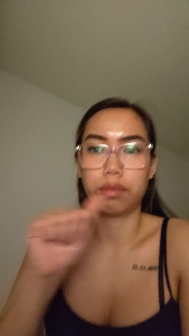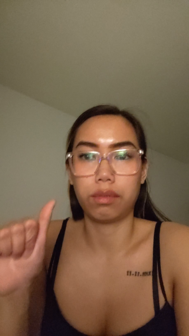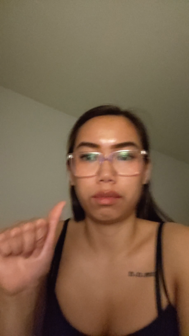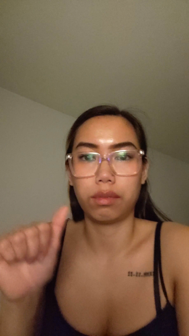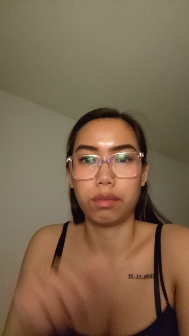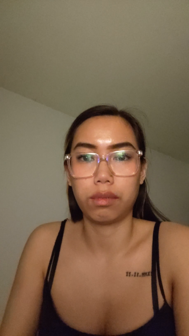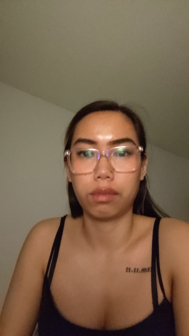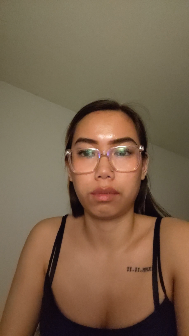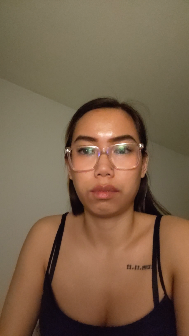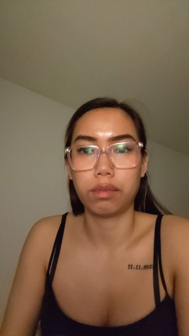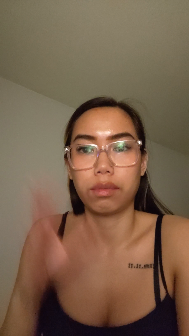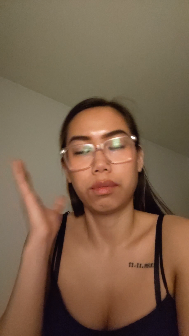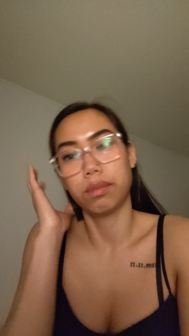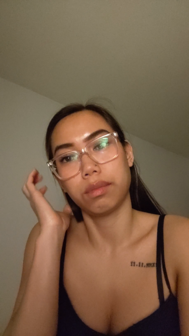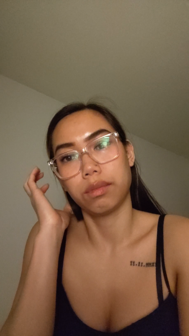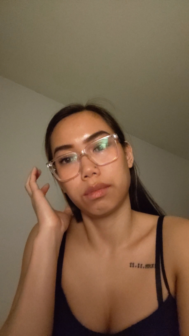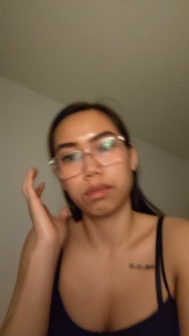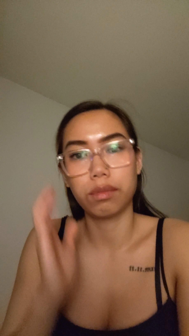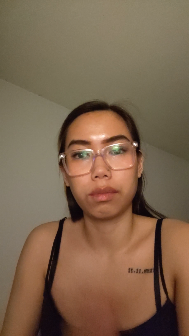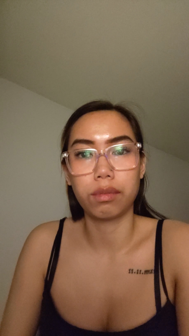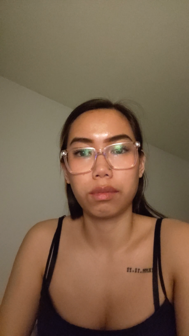pillow